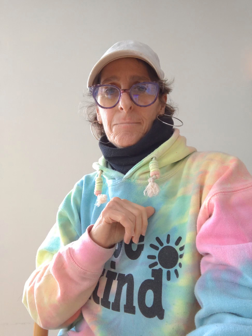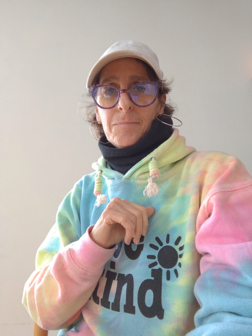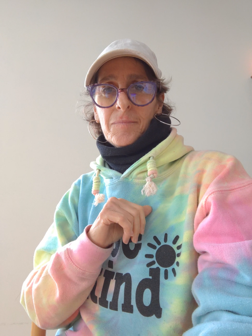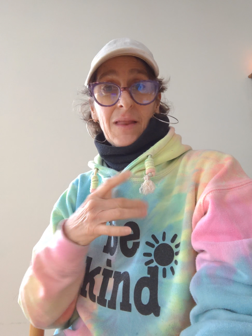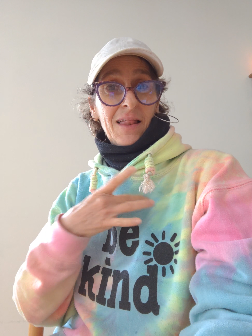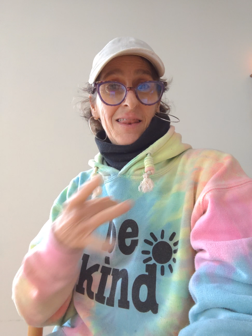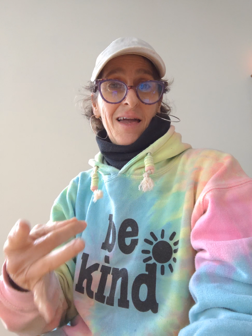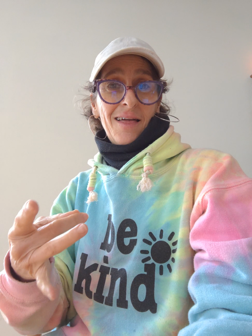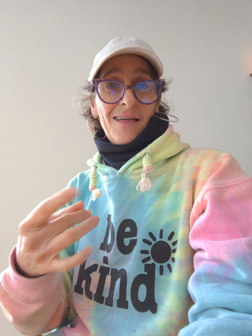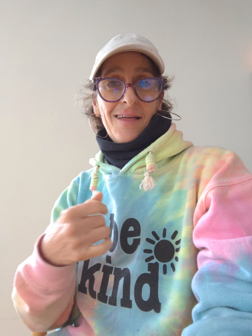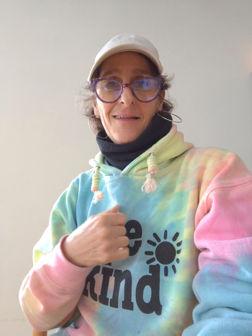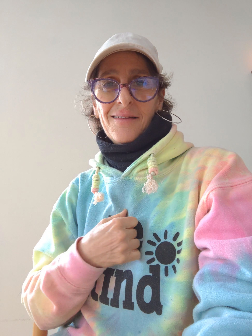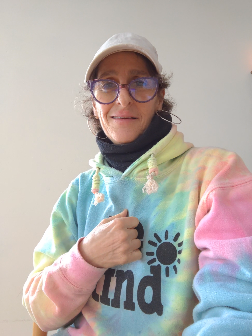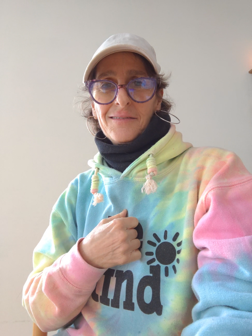like